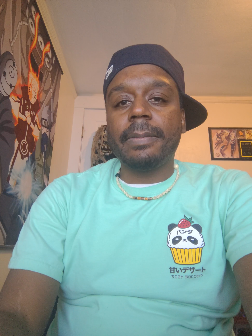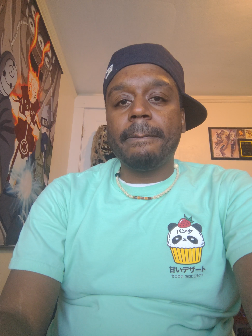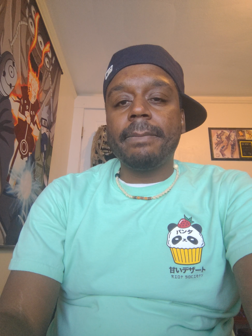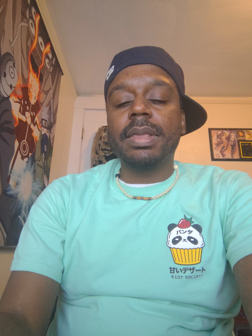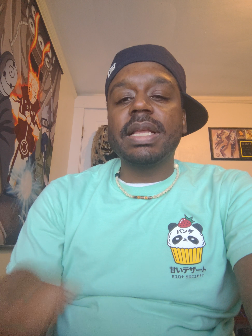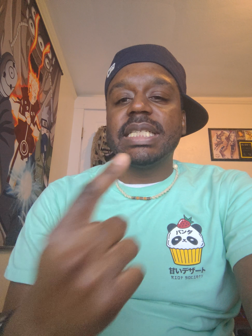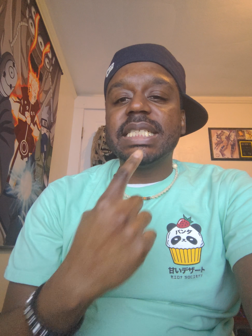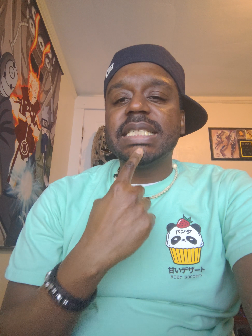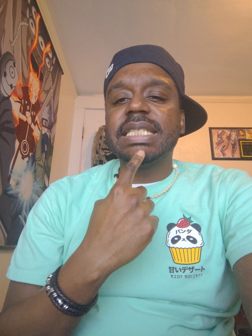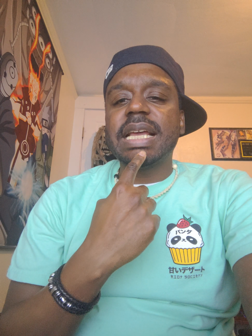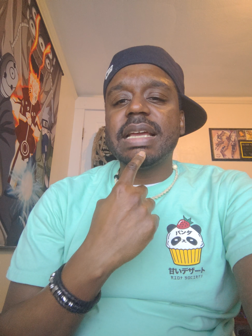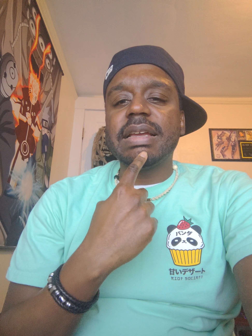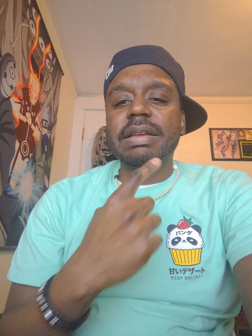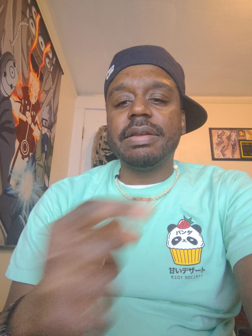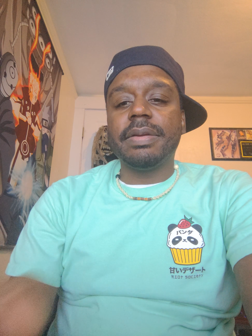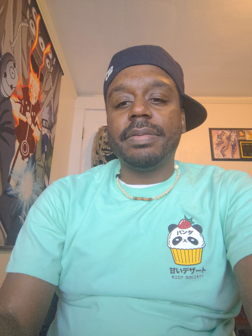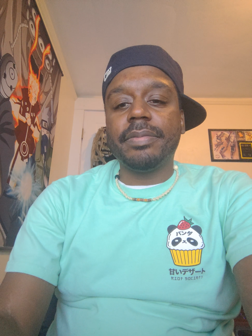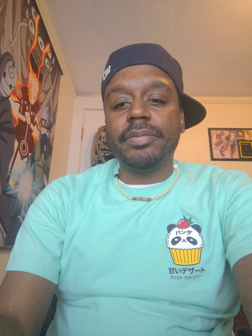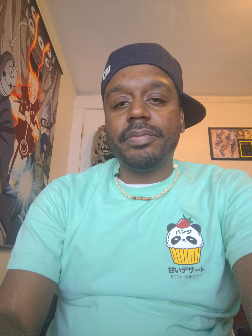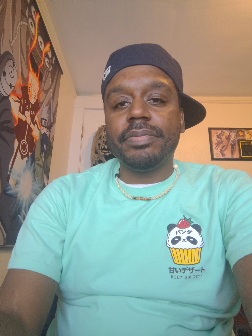say